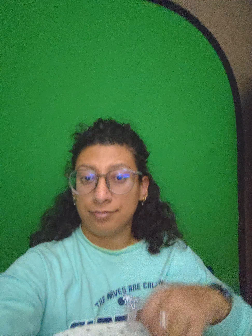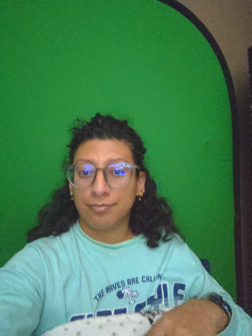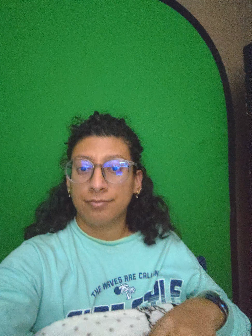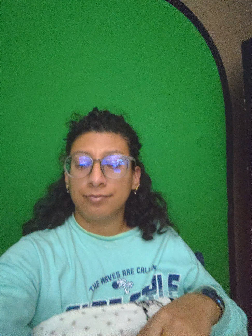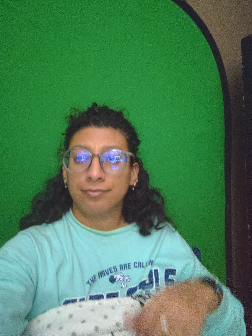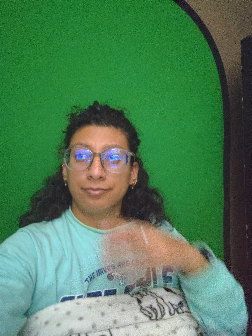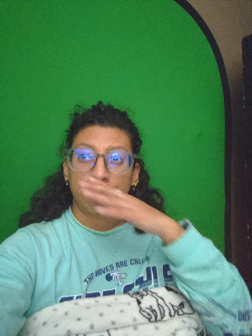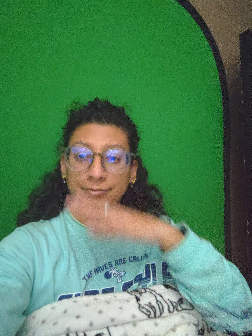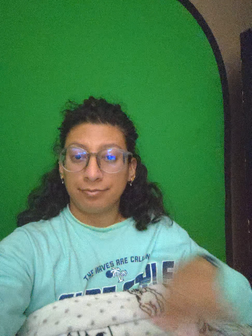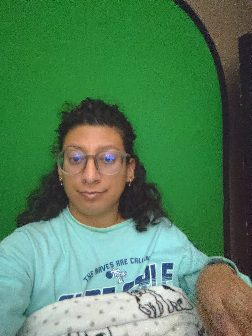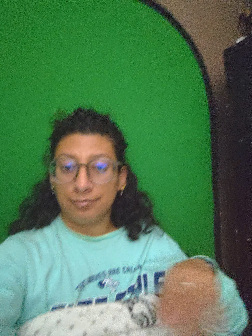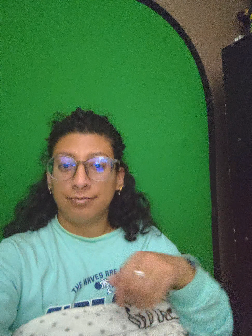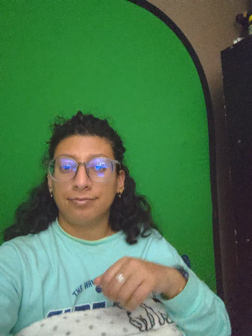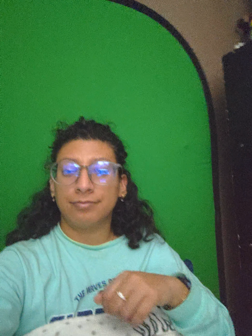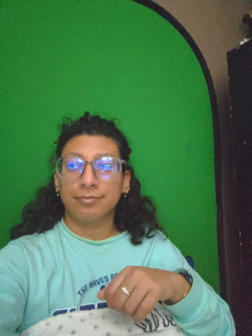quiet